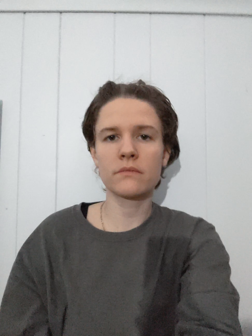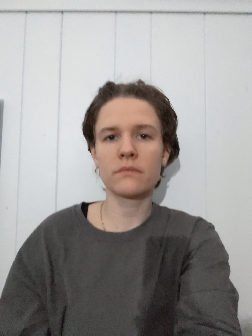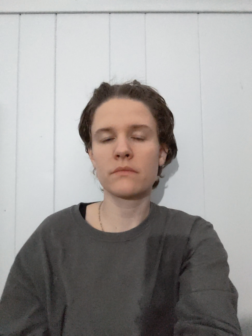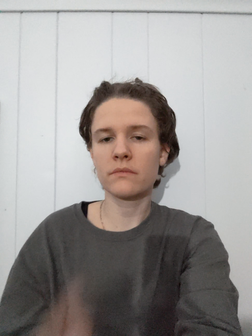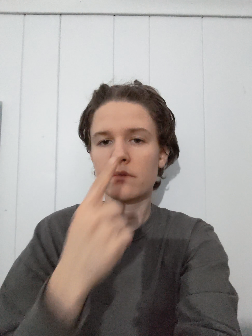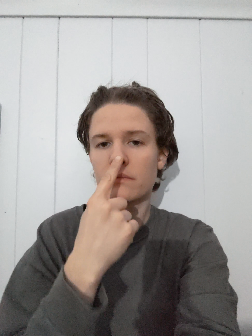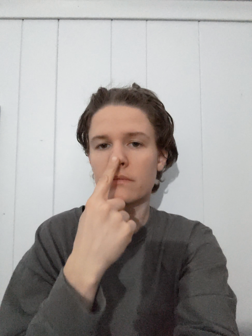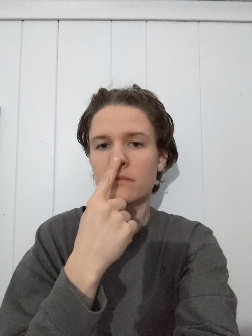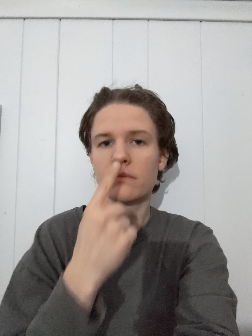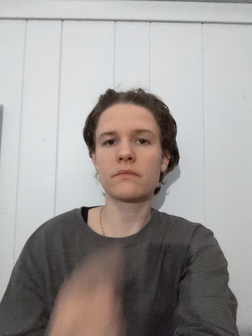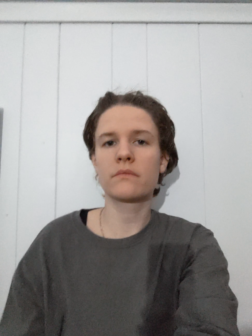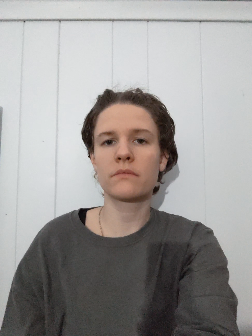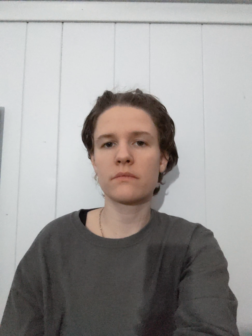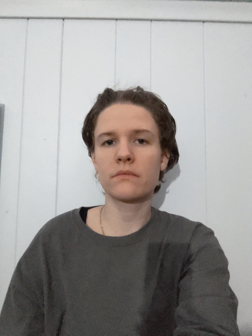nose